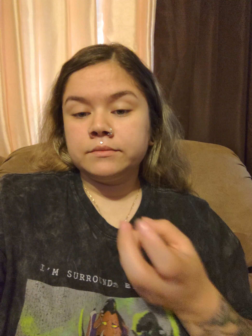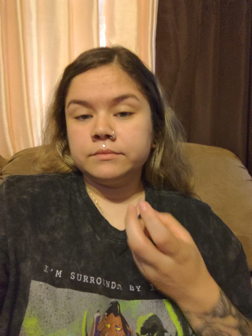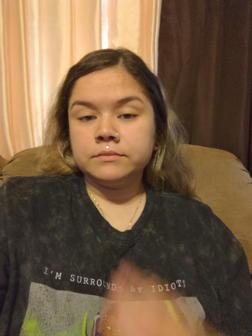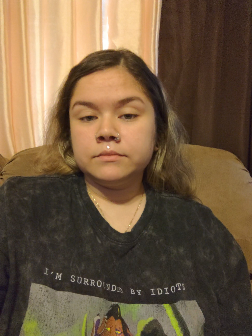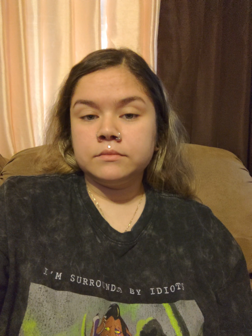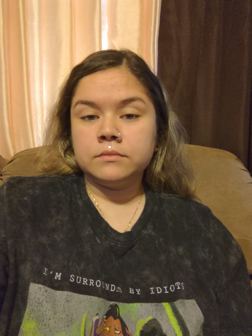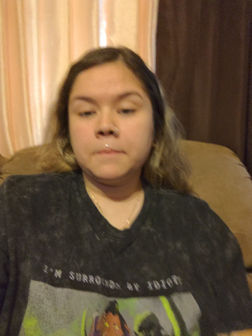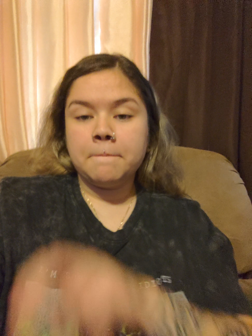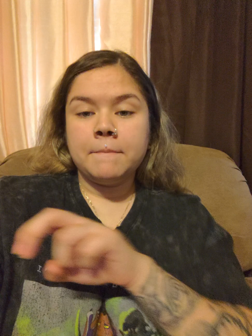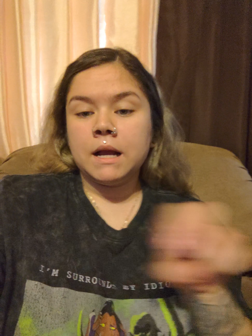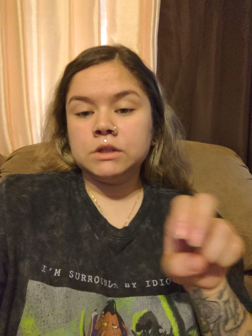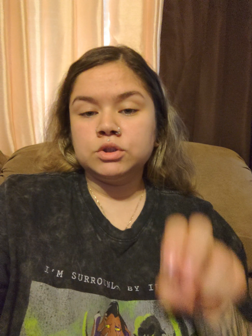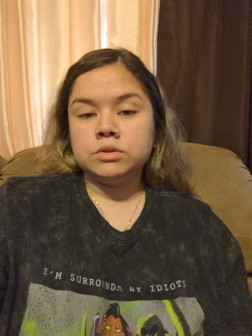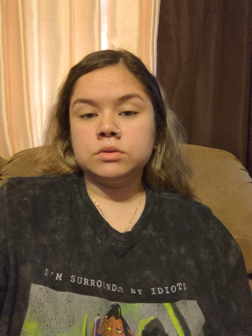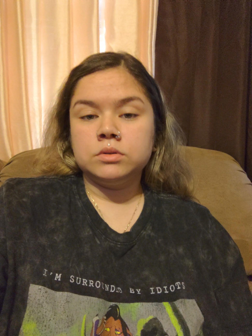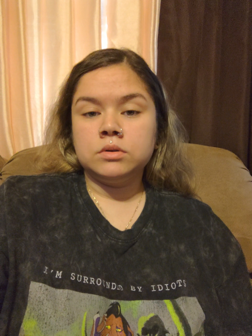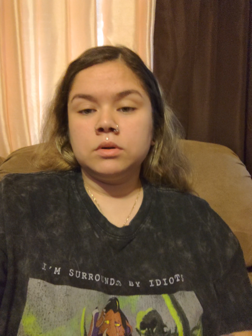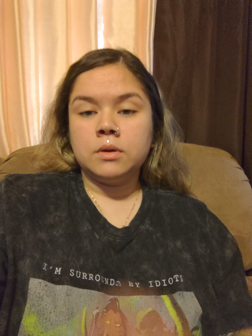bench